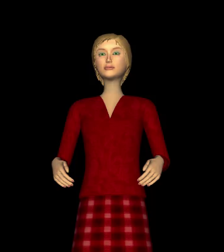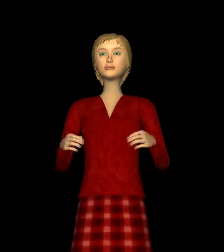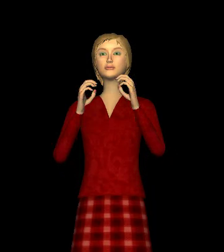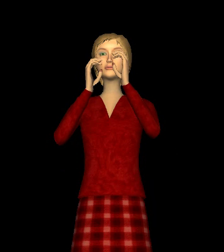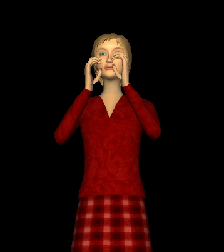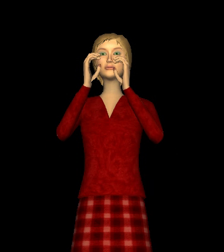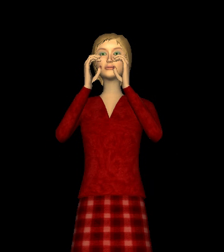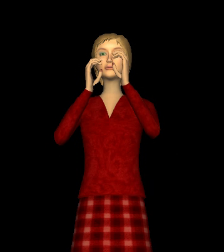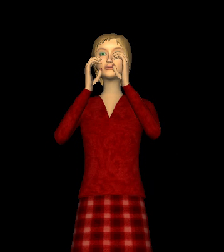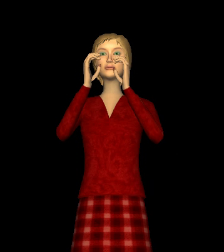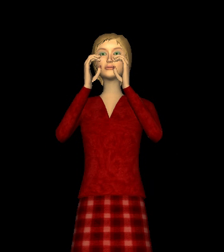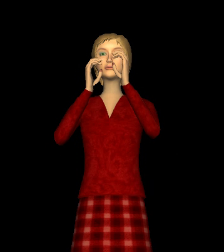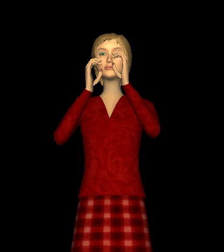تواصل